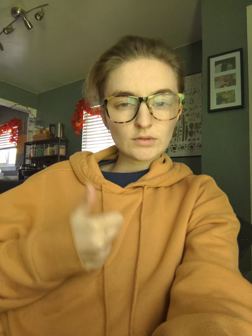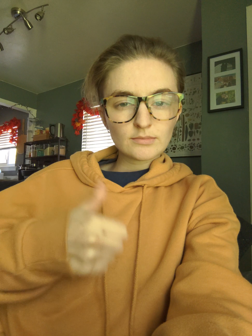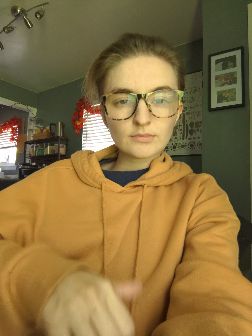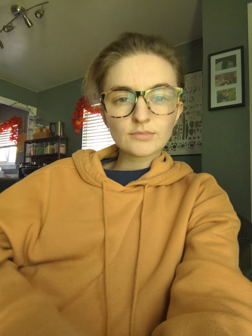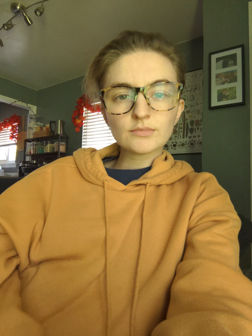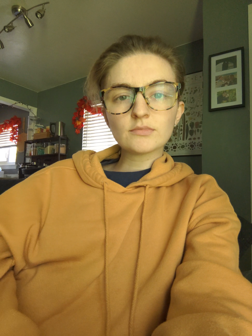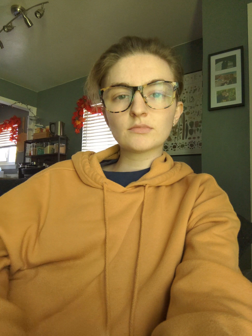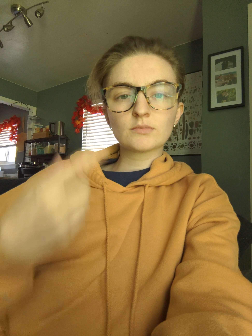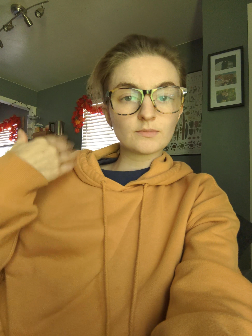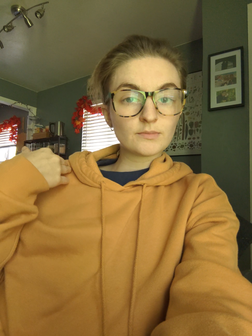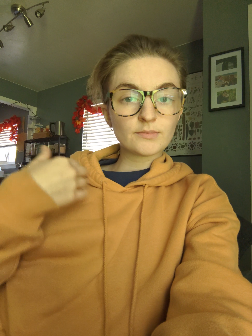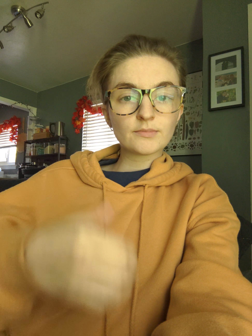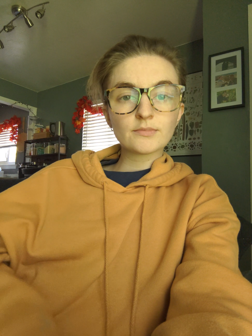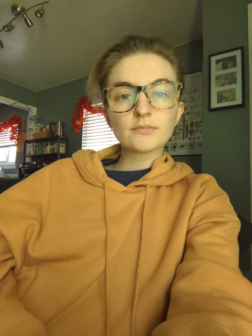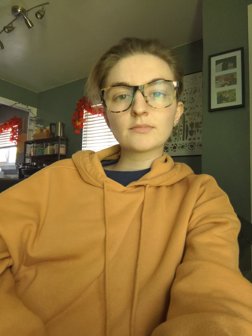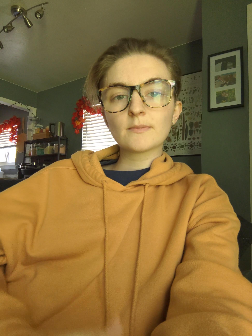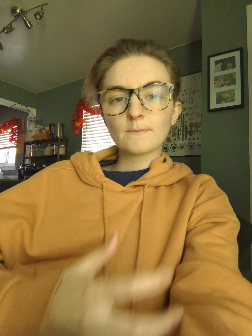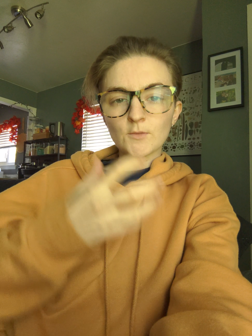shoulder